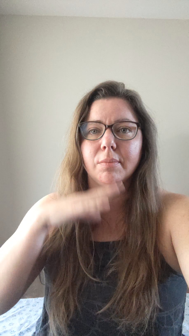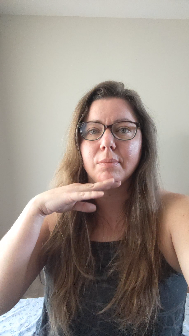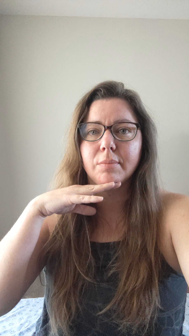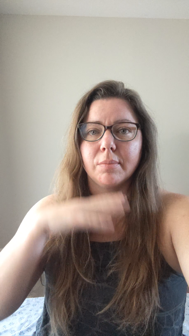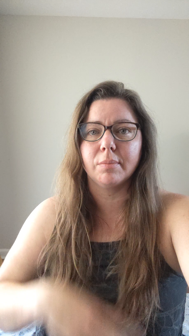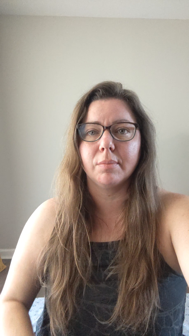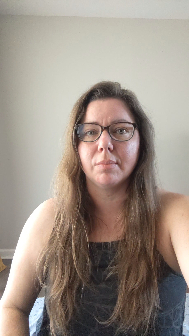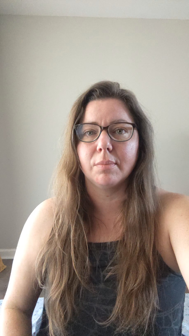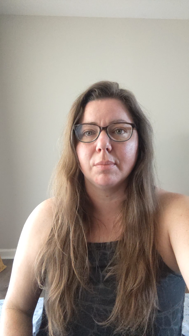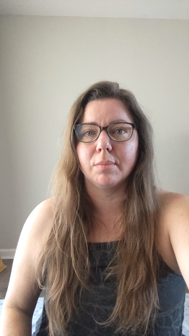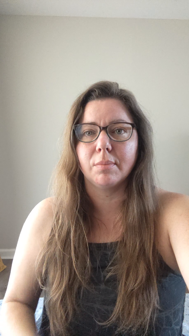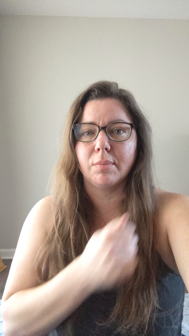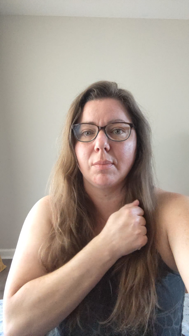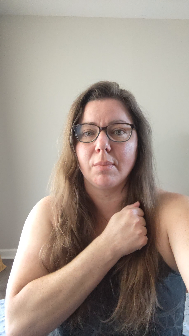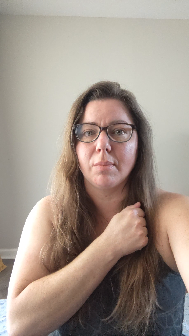hug